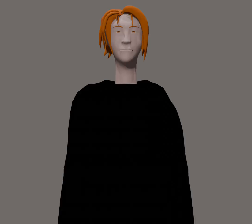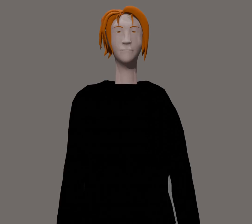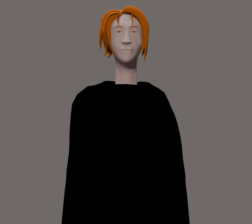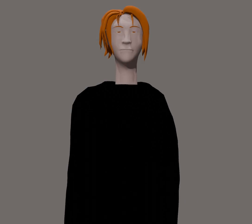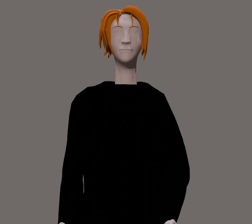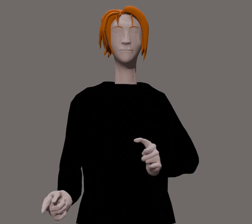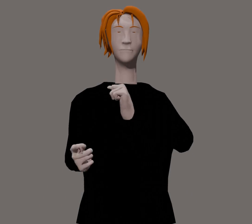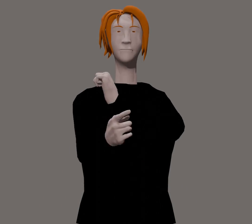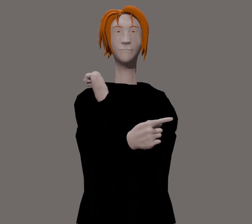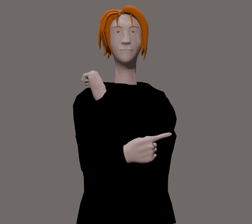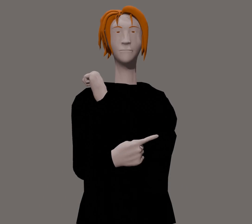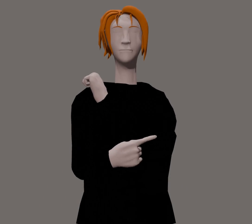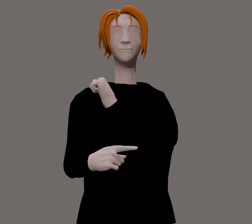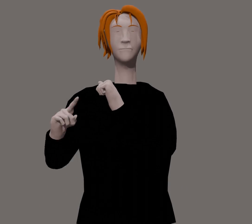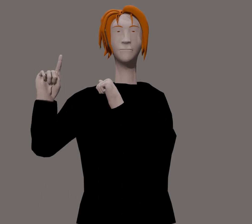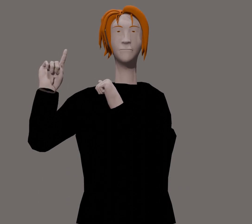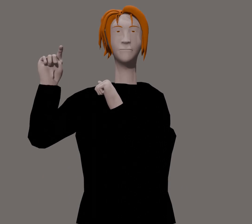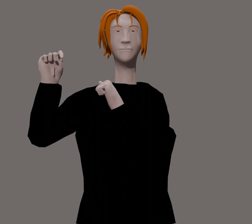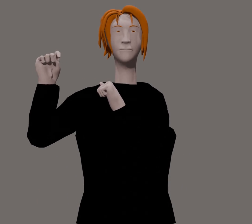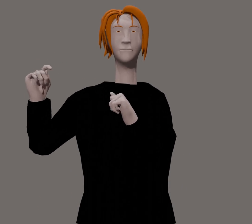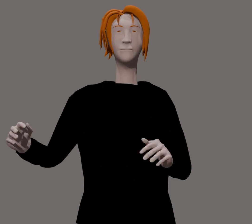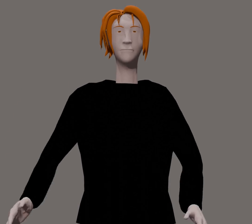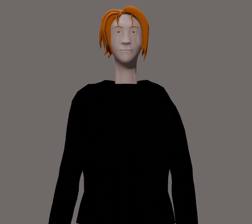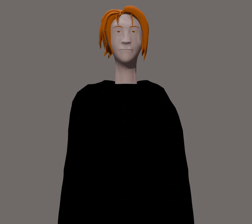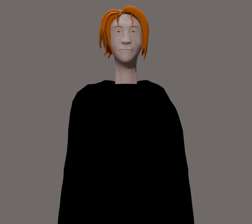Clickbait